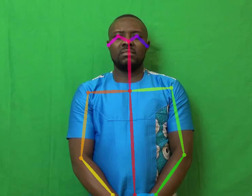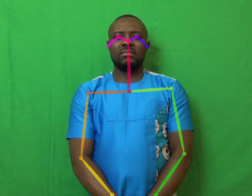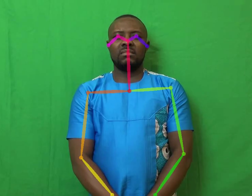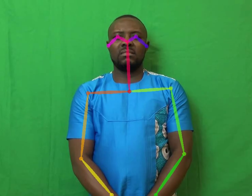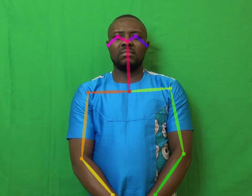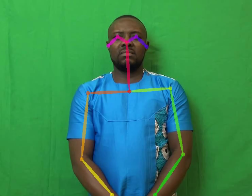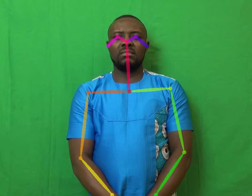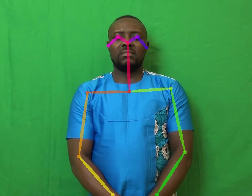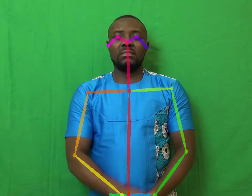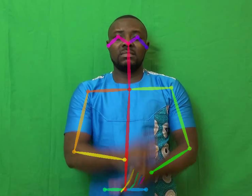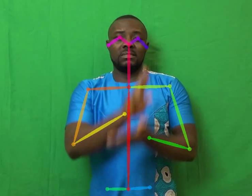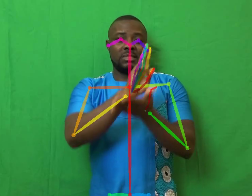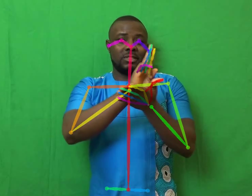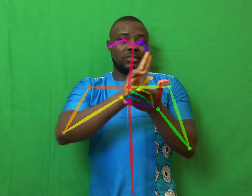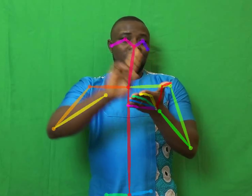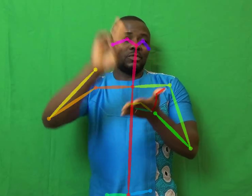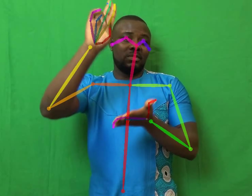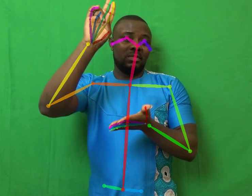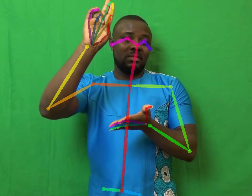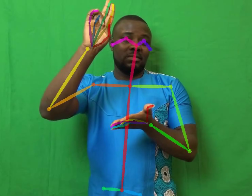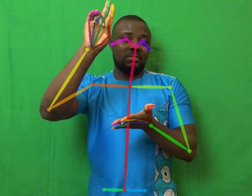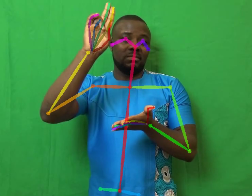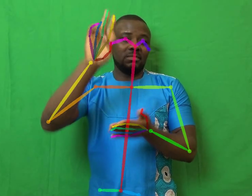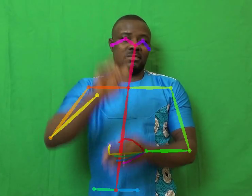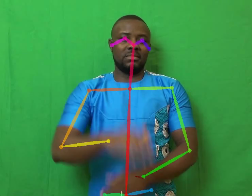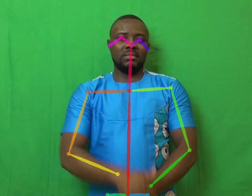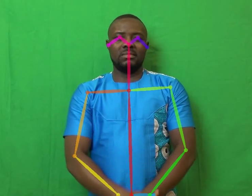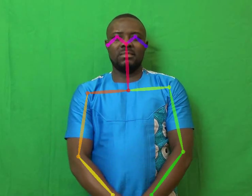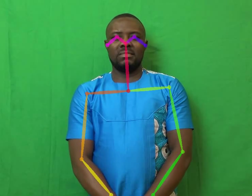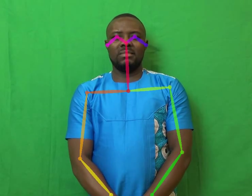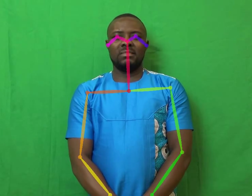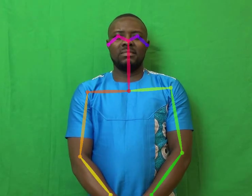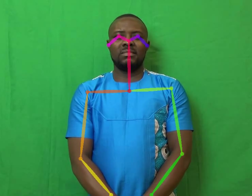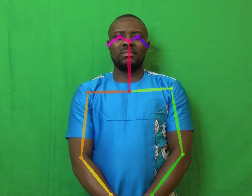university